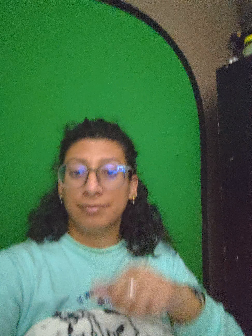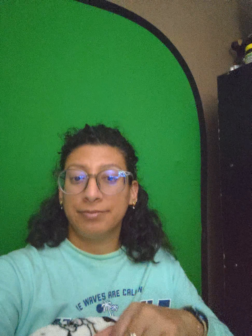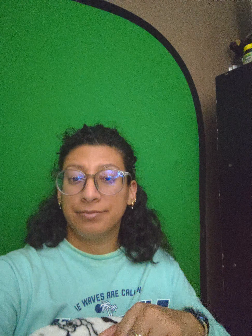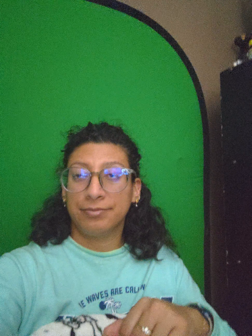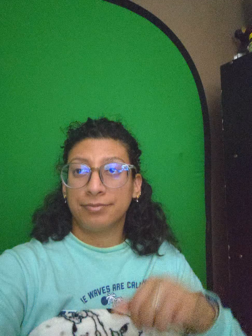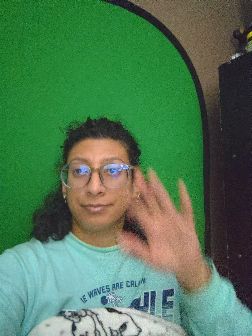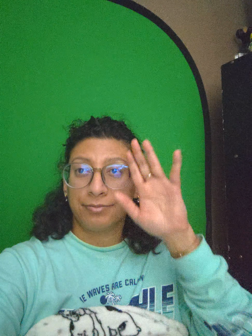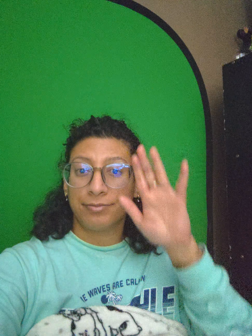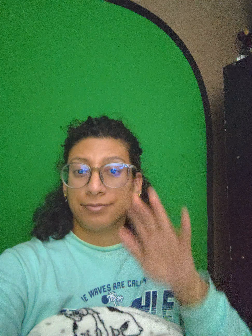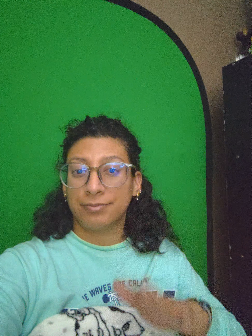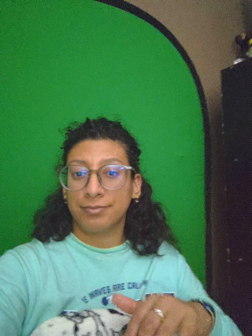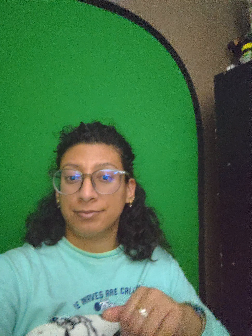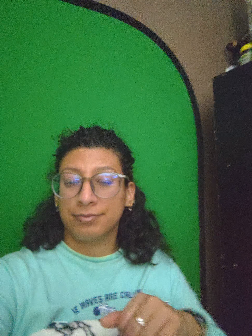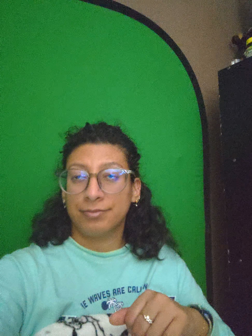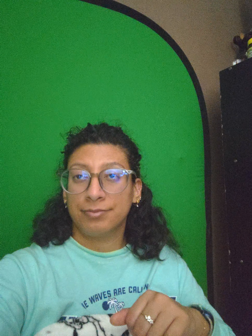snow